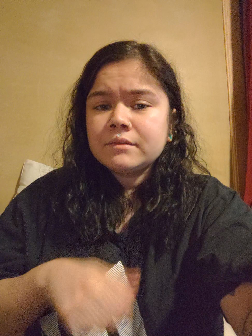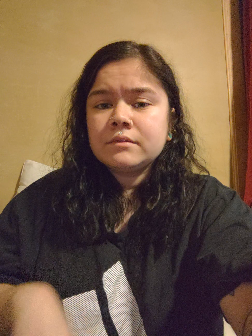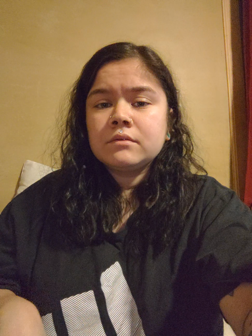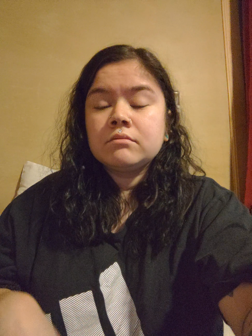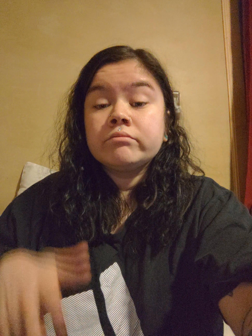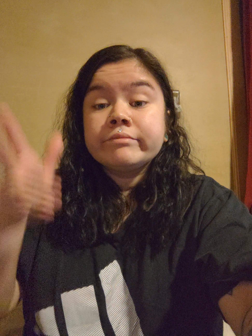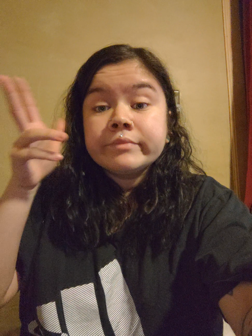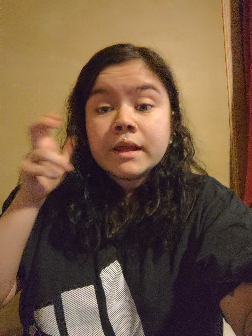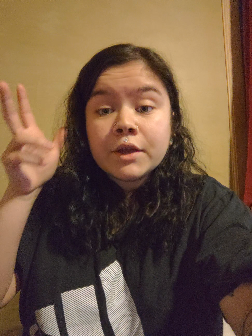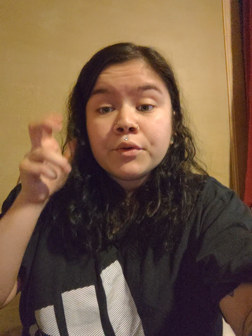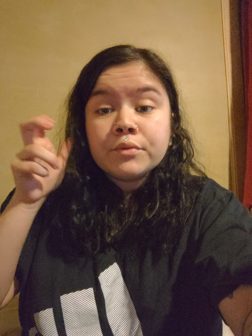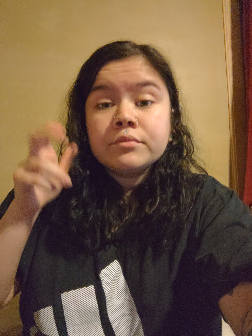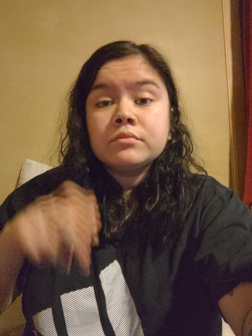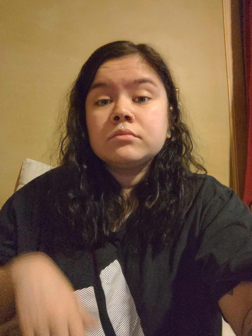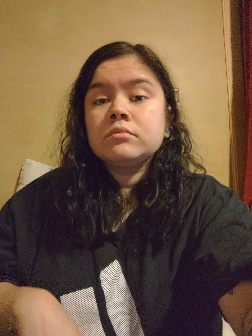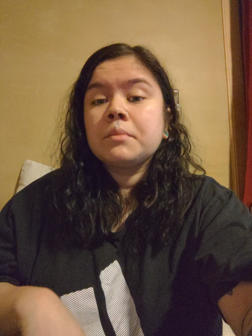hear